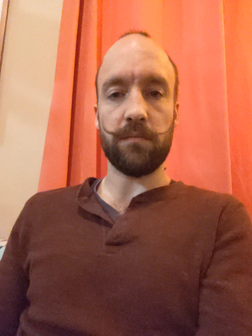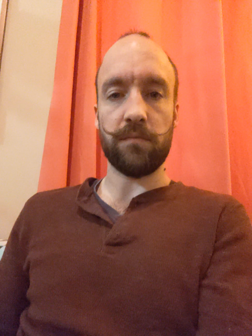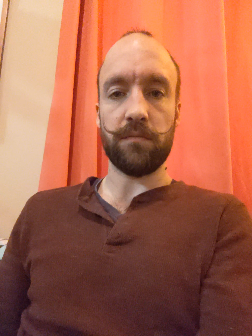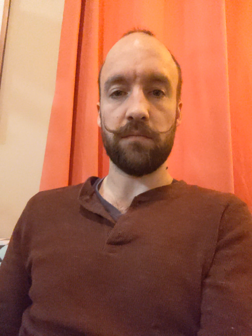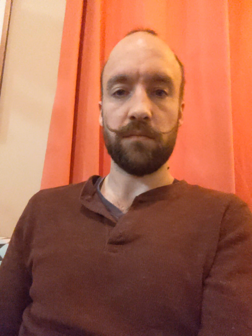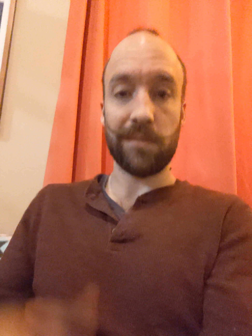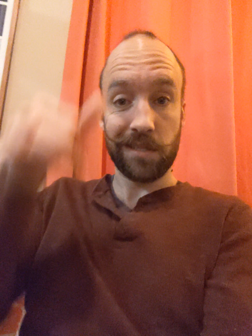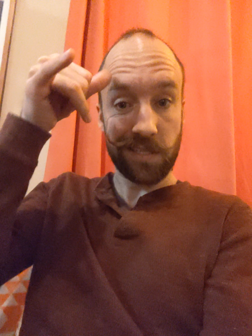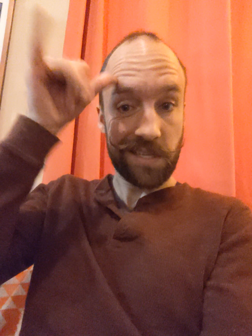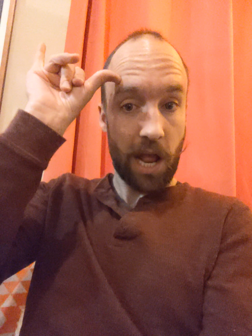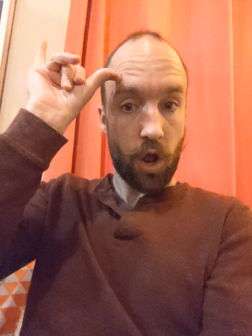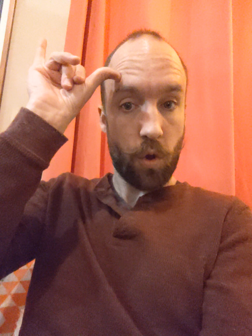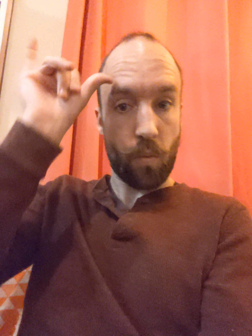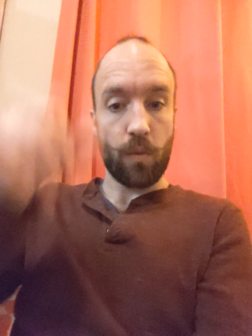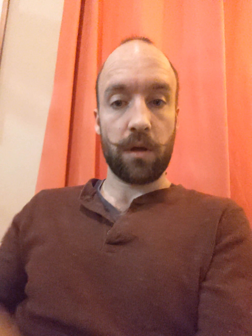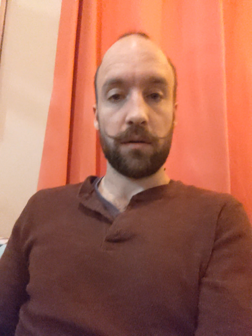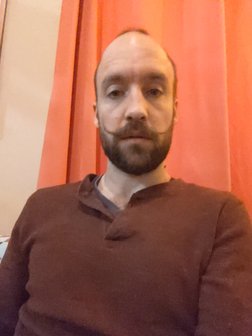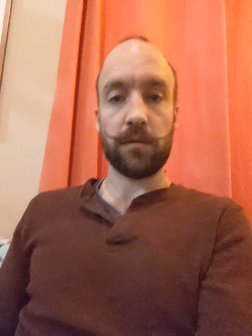cow